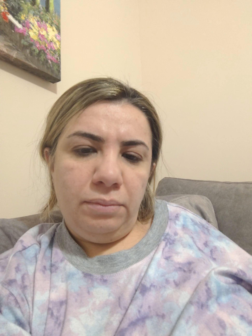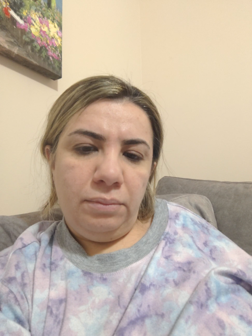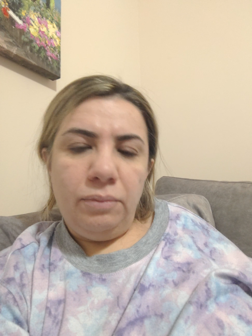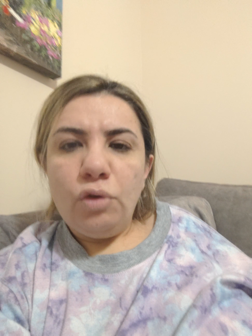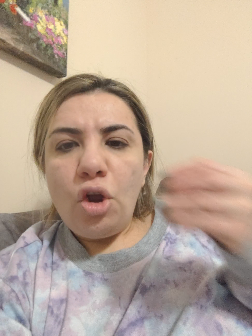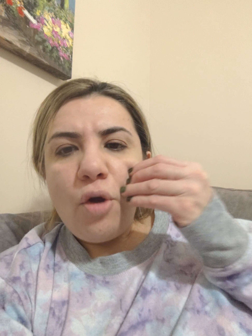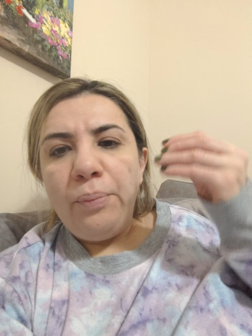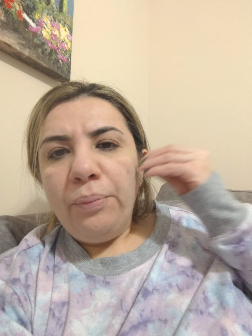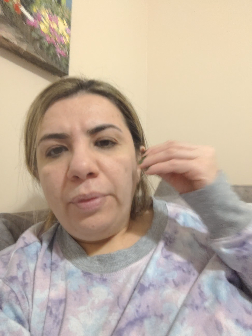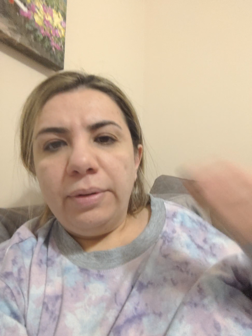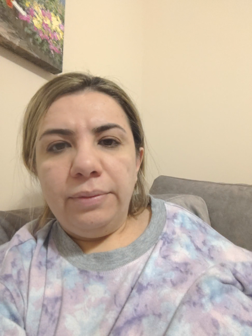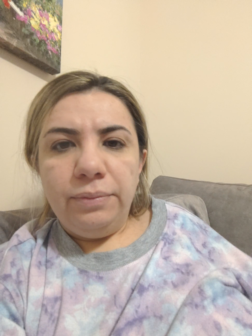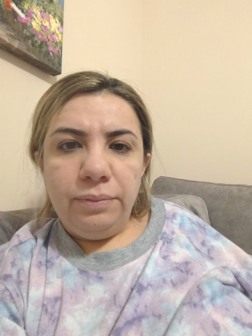home